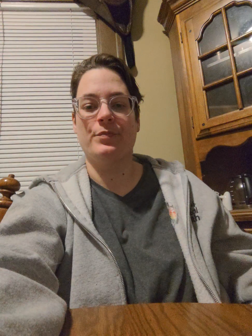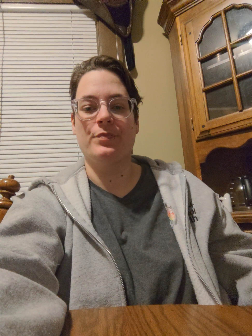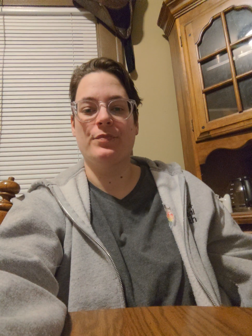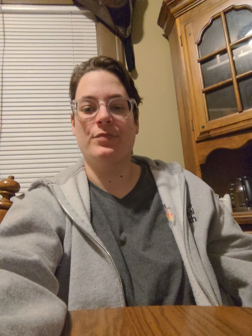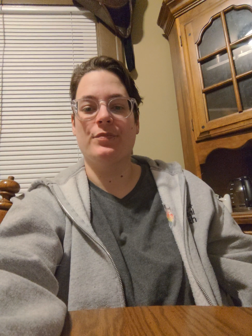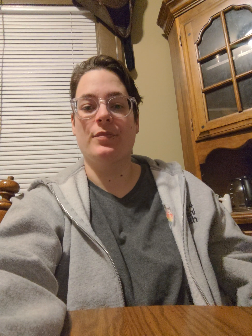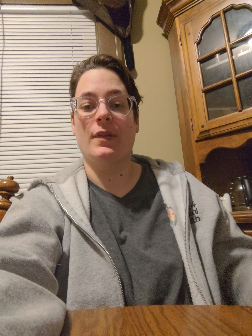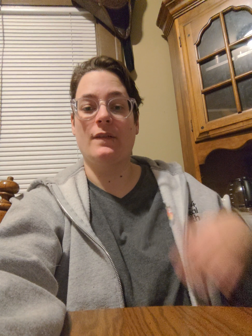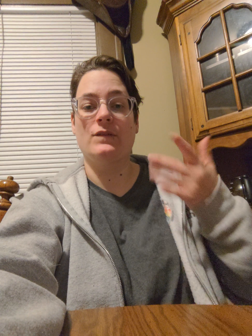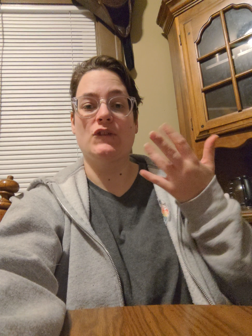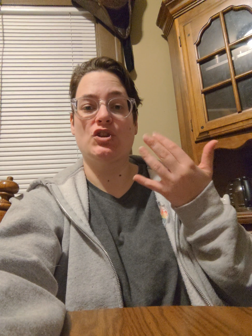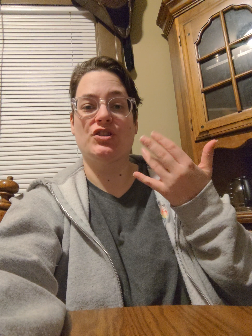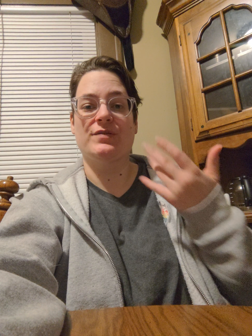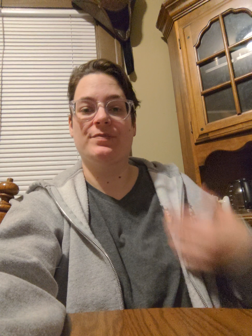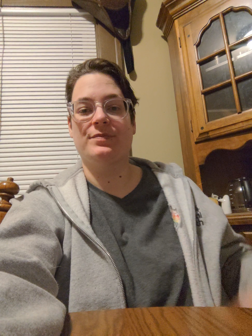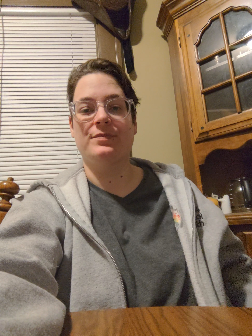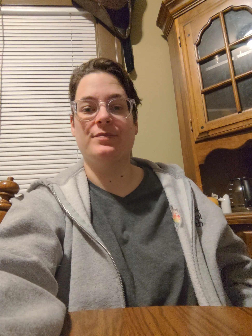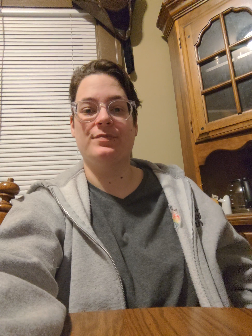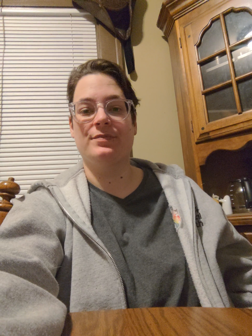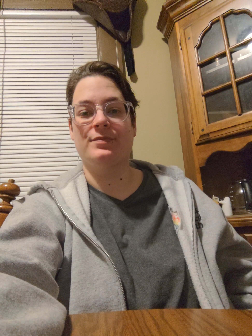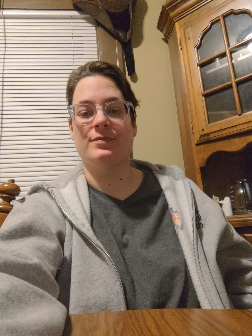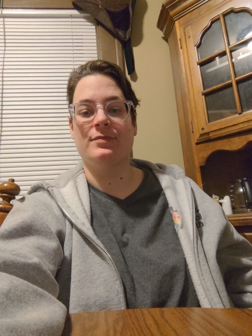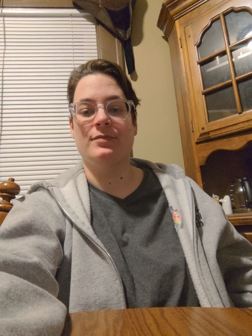finger